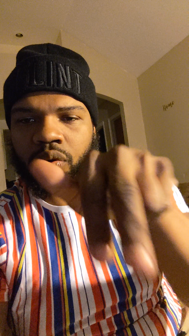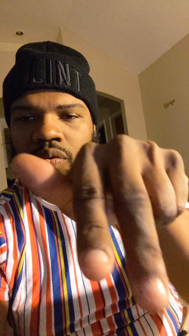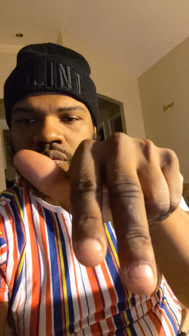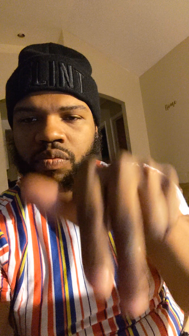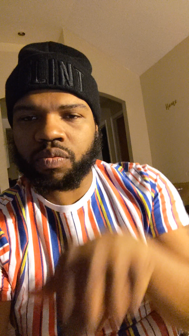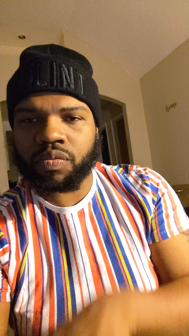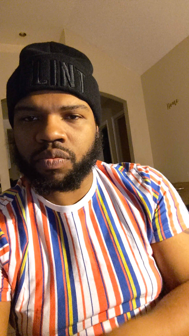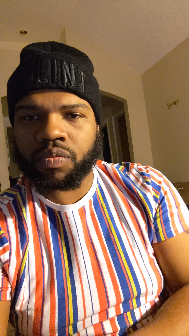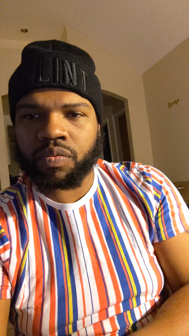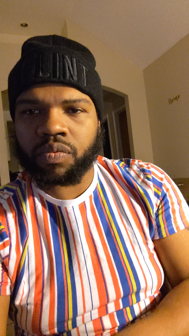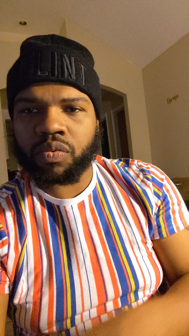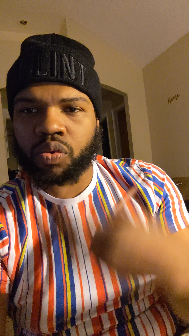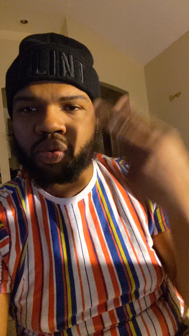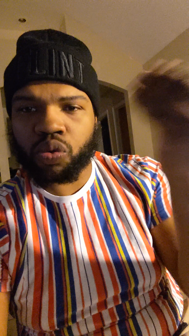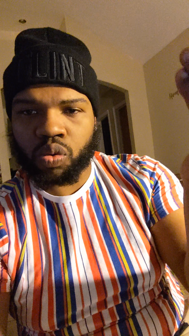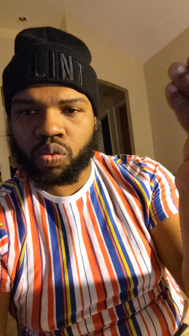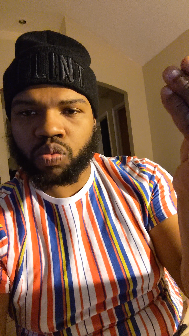going to